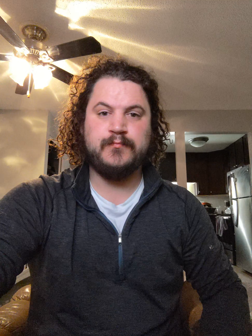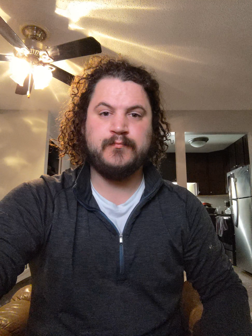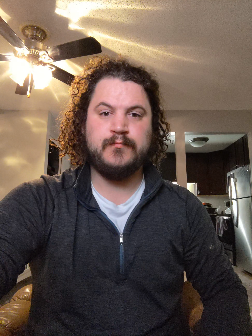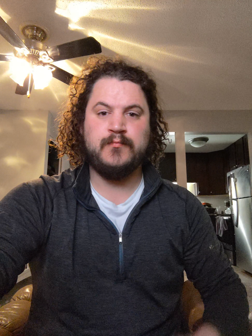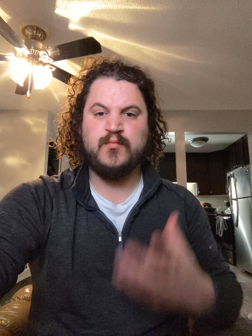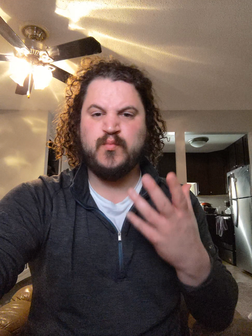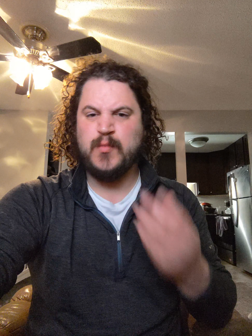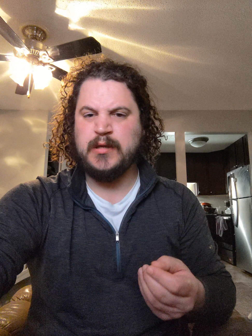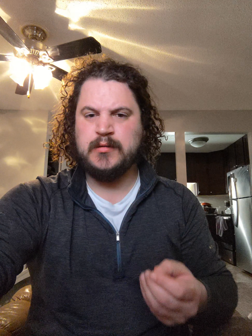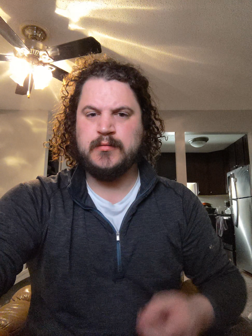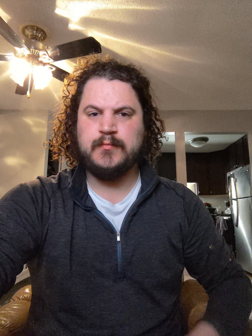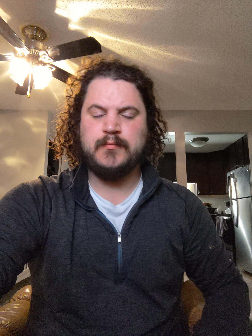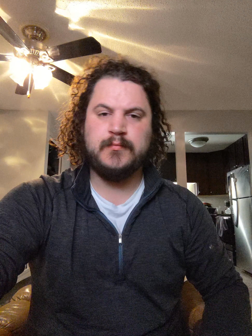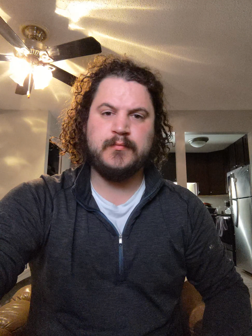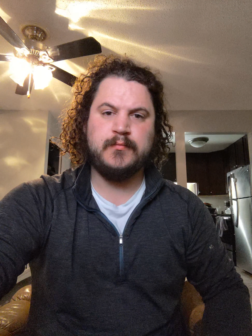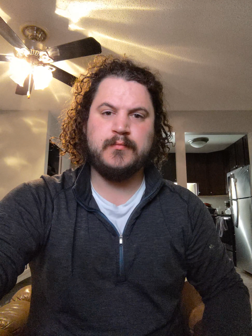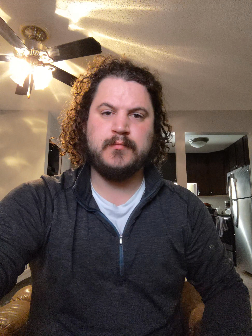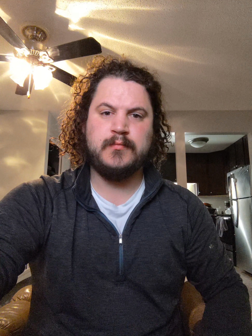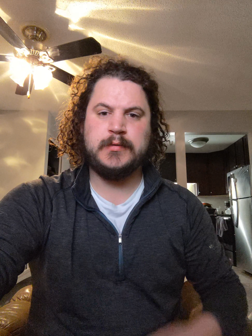wet